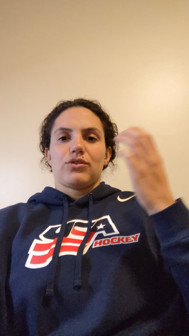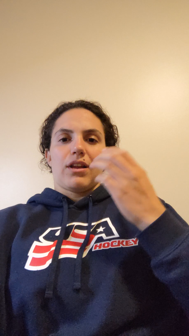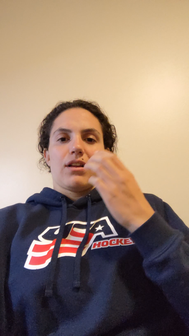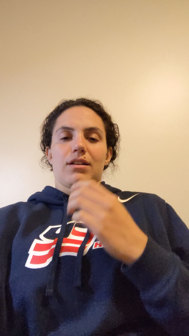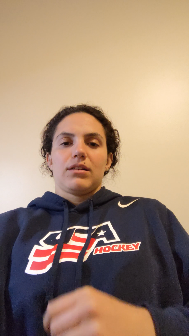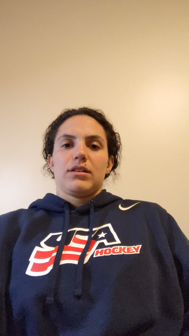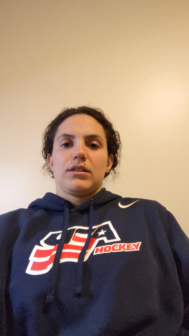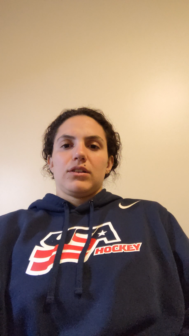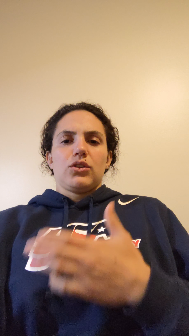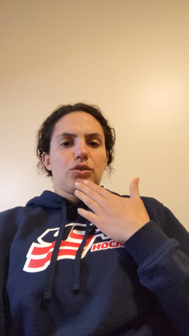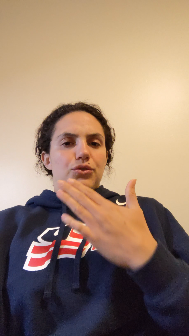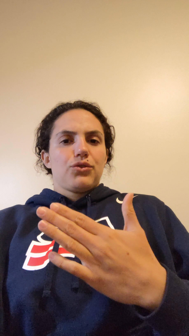good